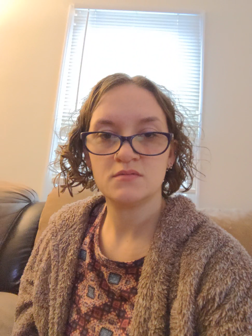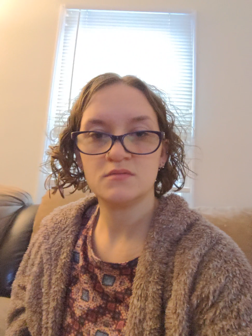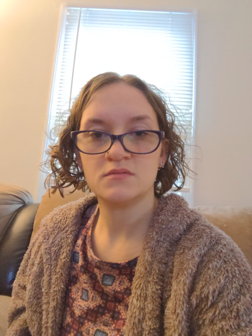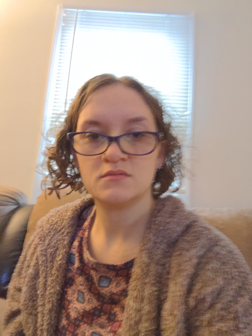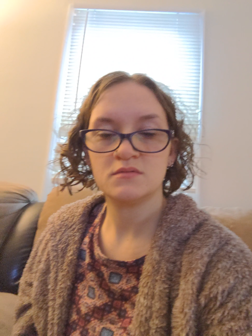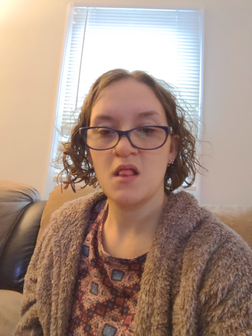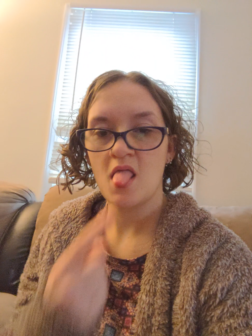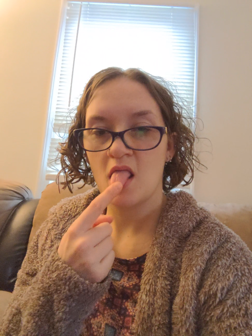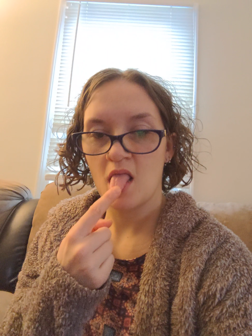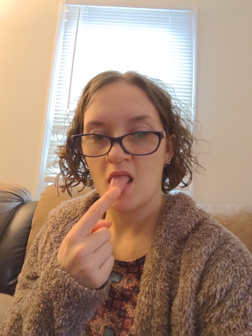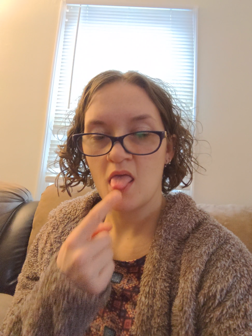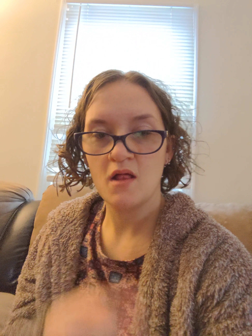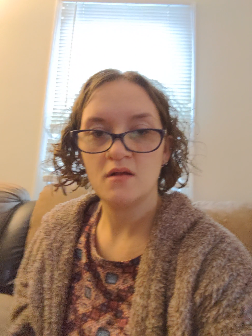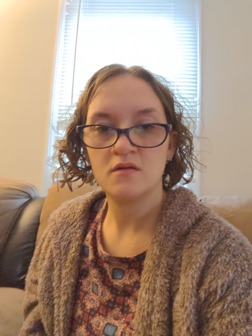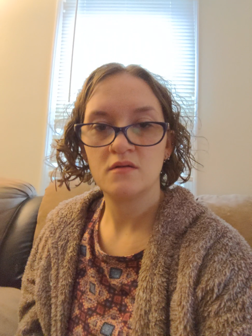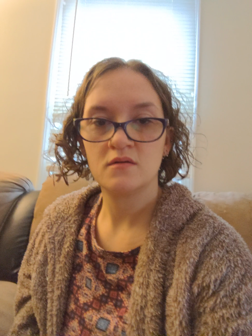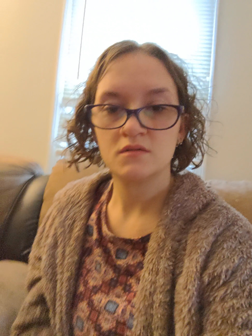tongue